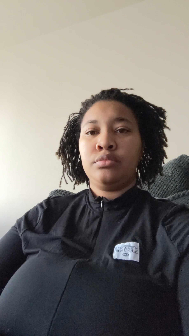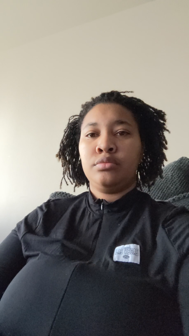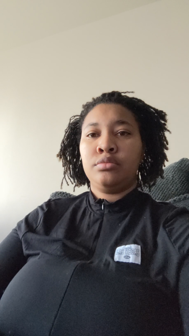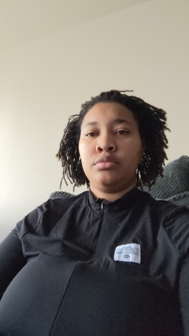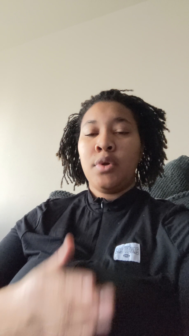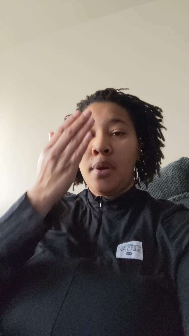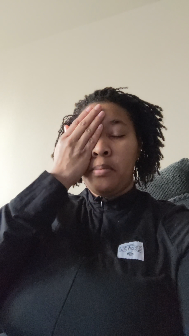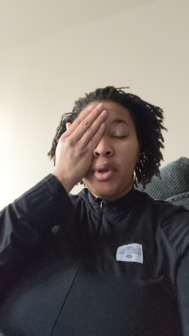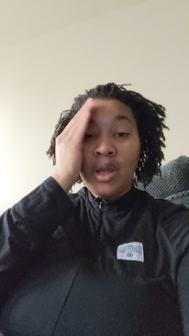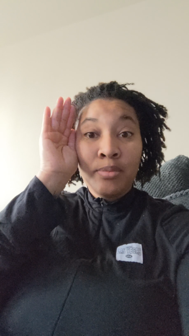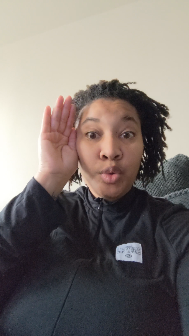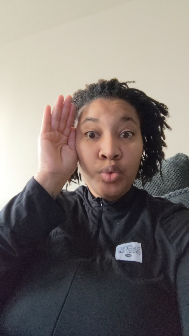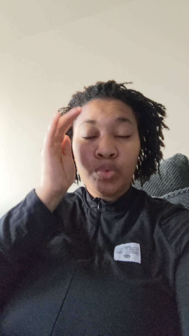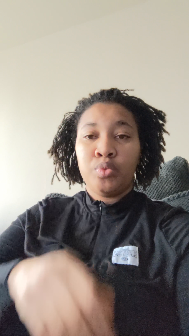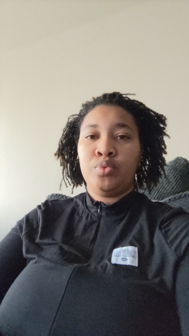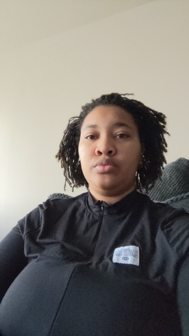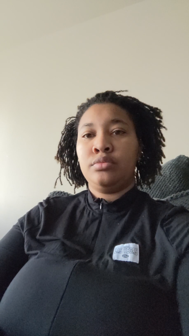peekaboo